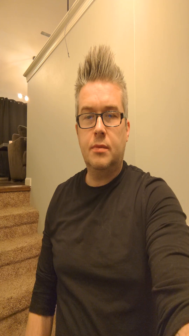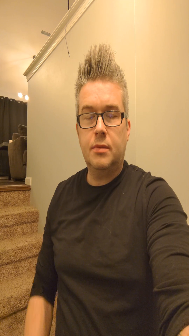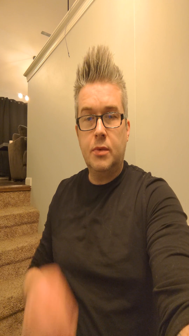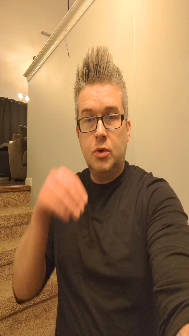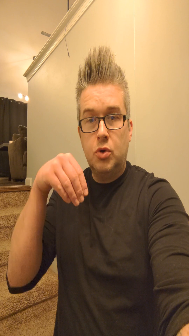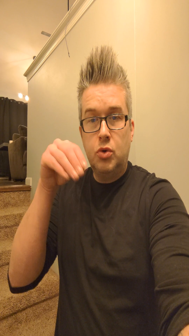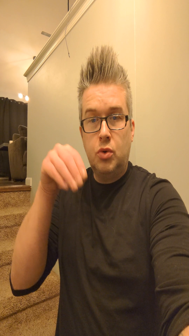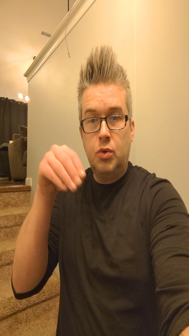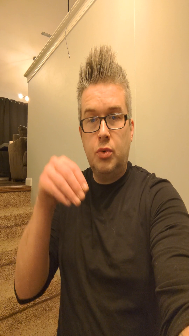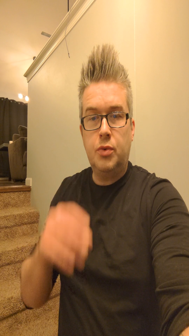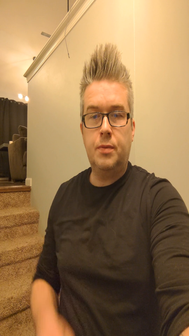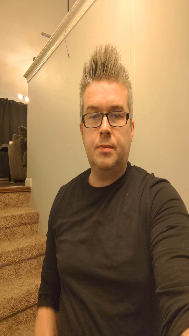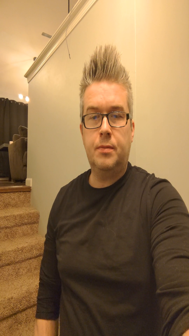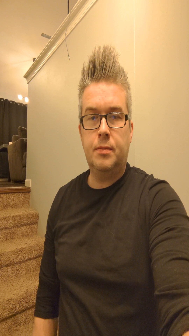store